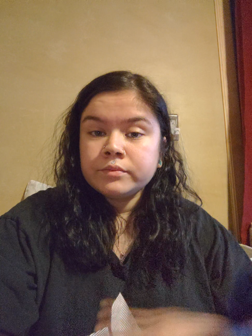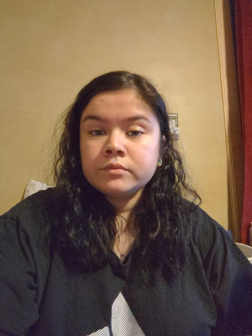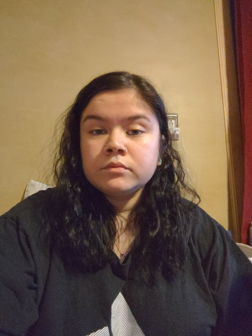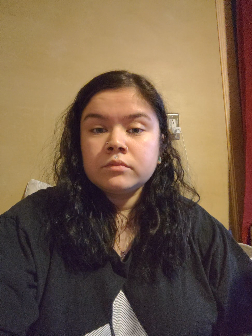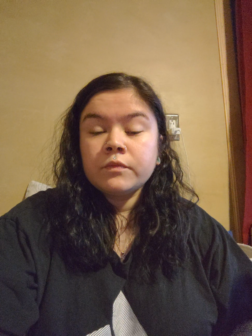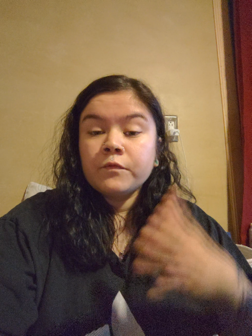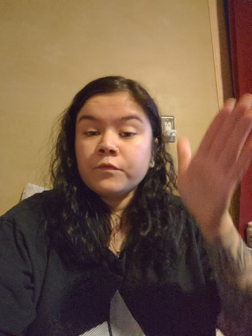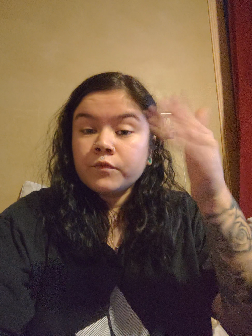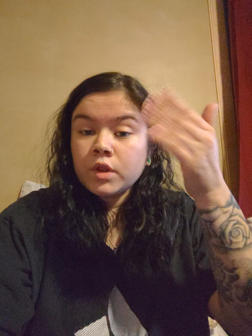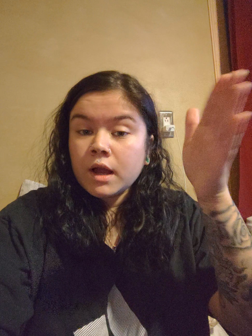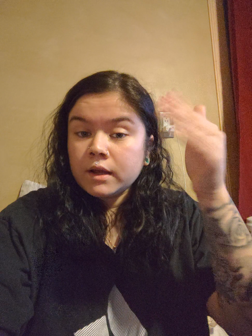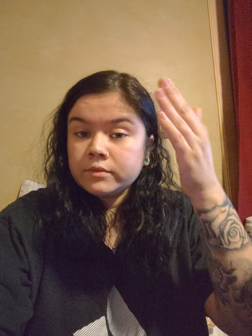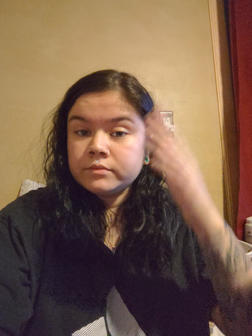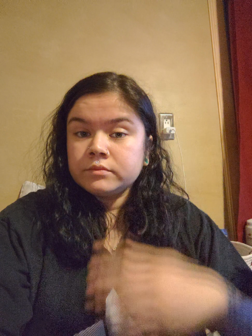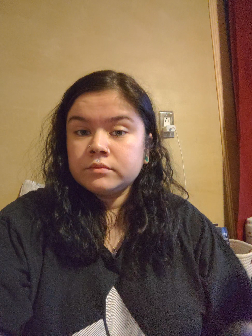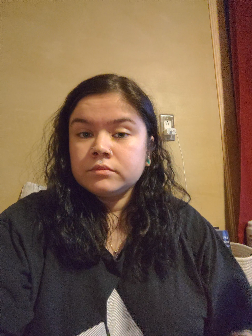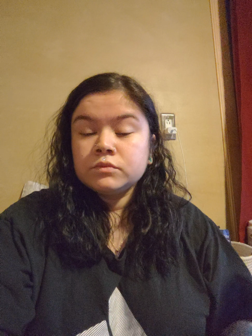flag